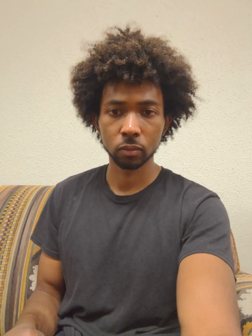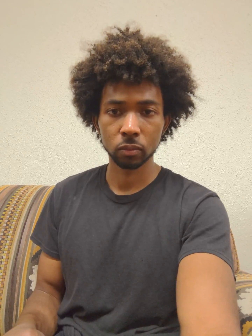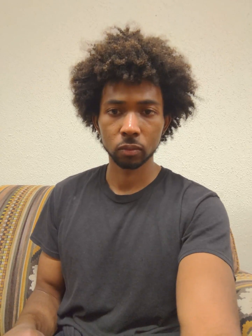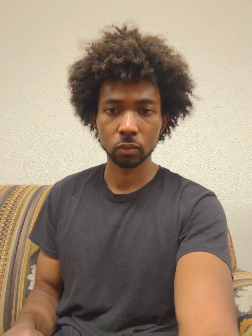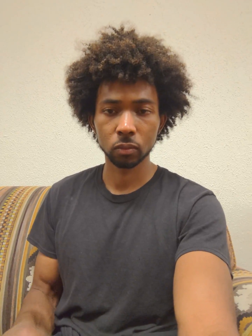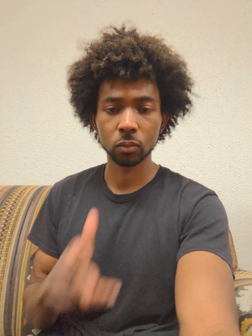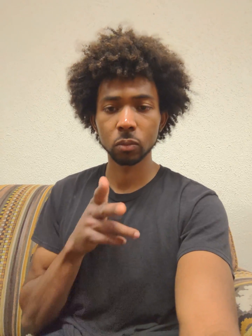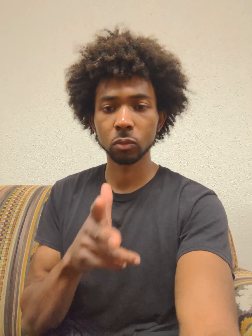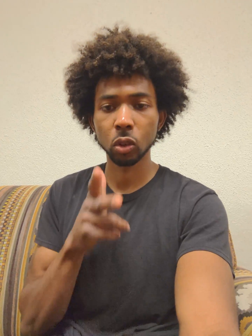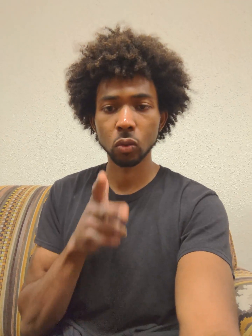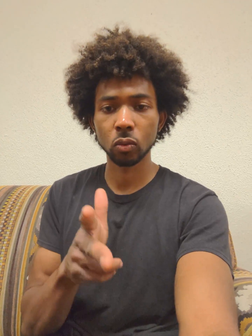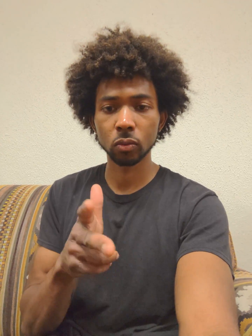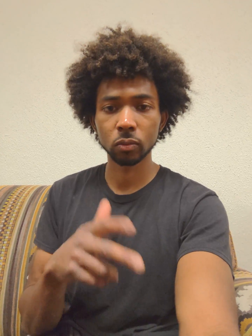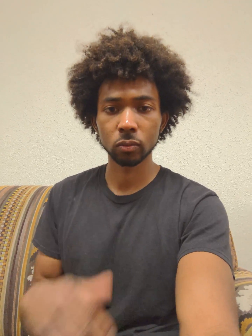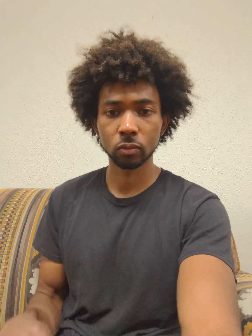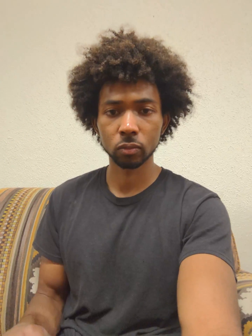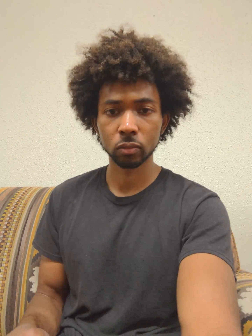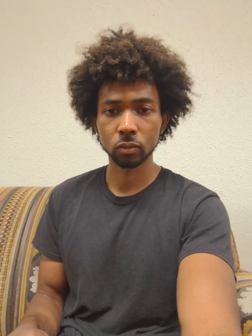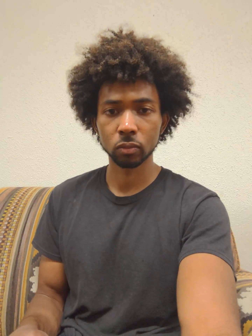garage